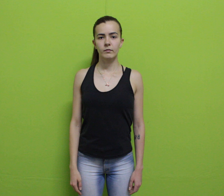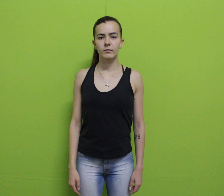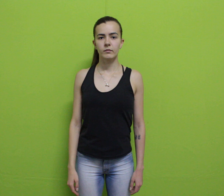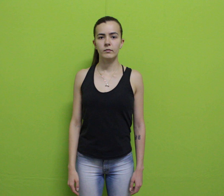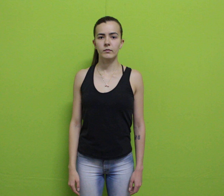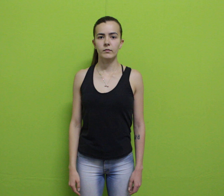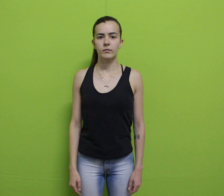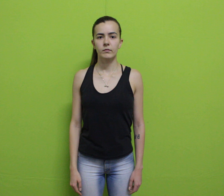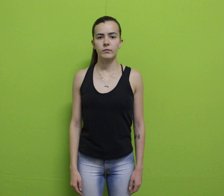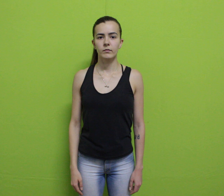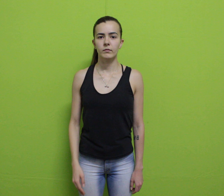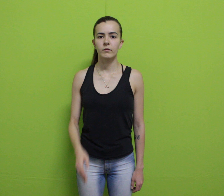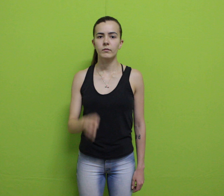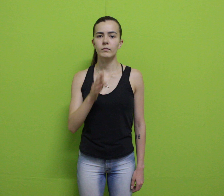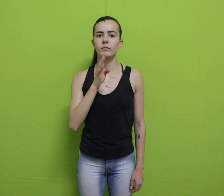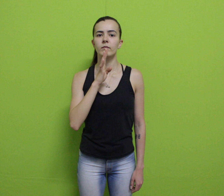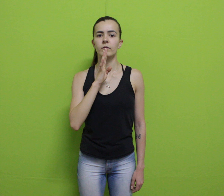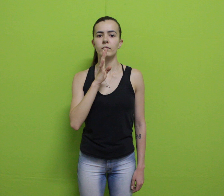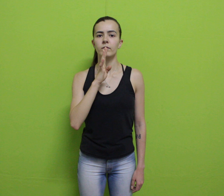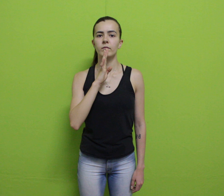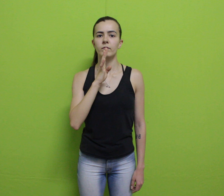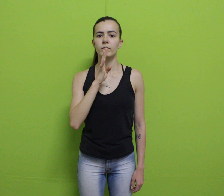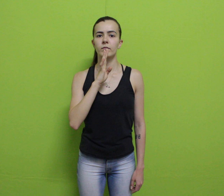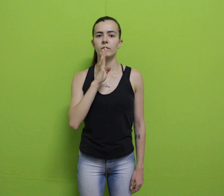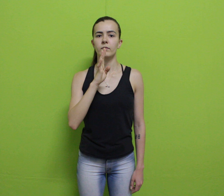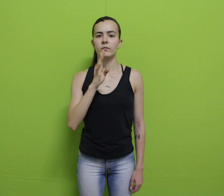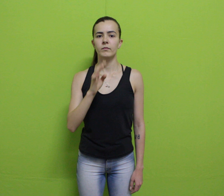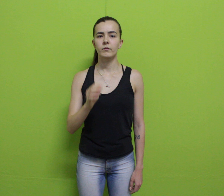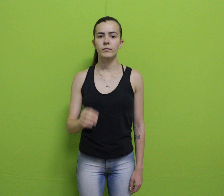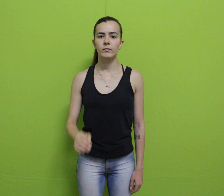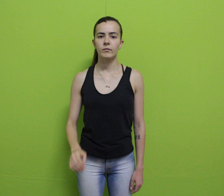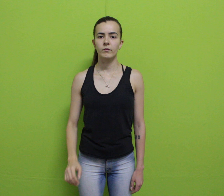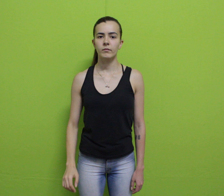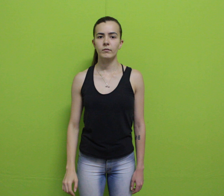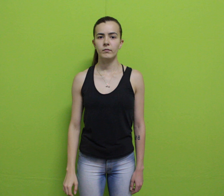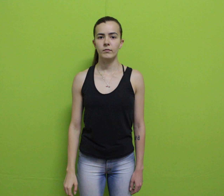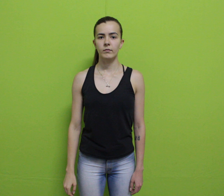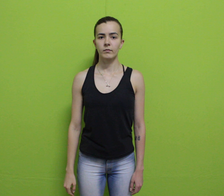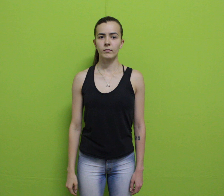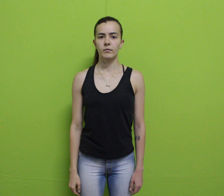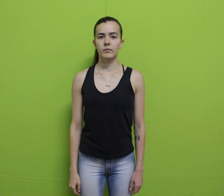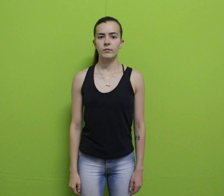conhecer